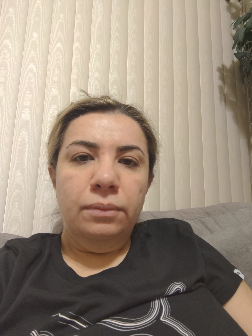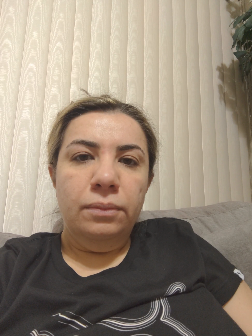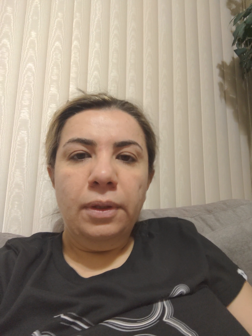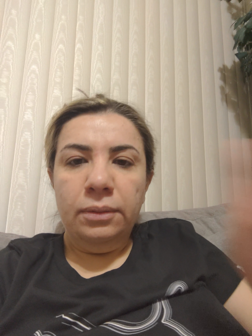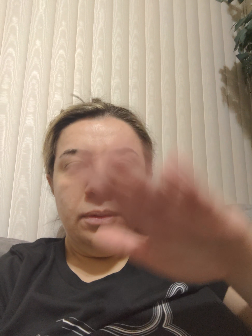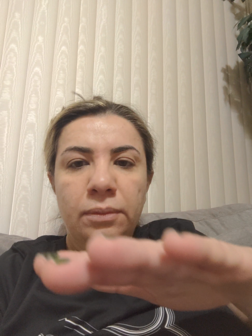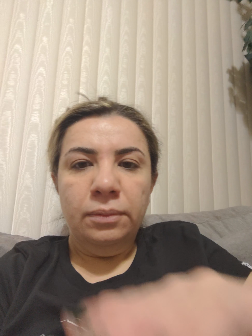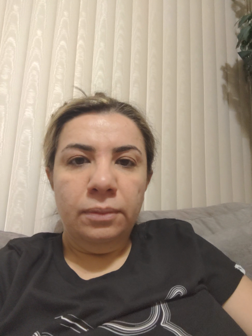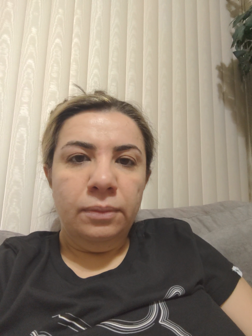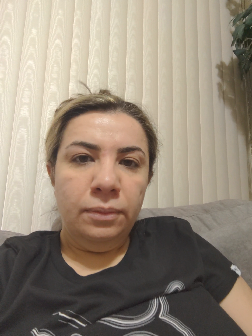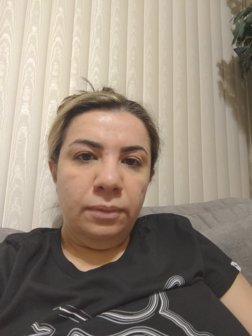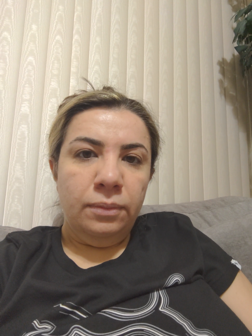on